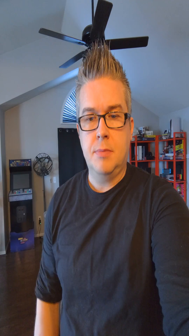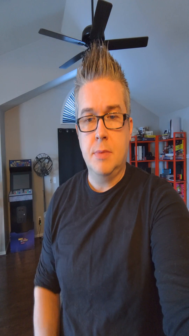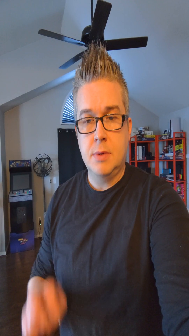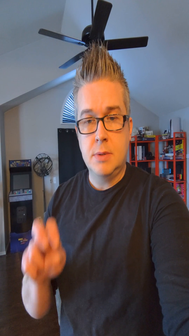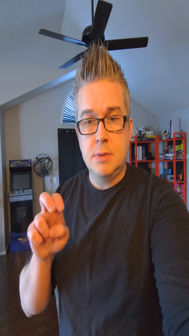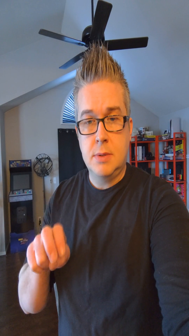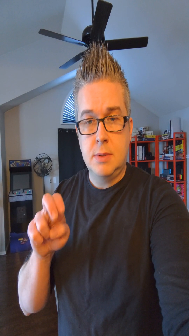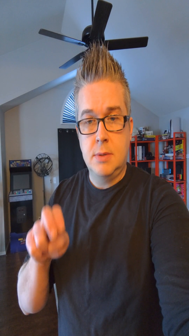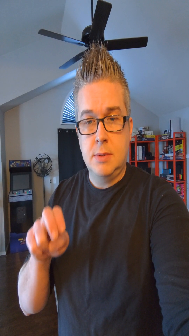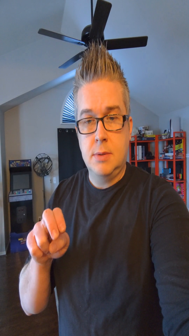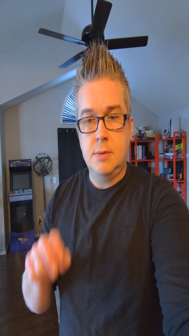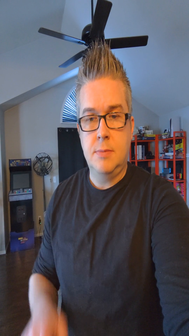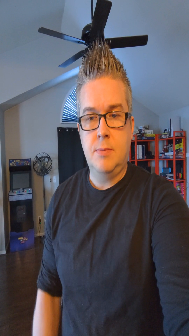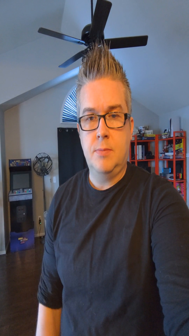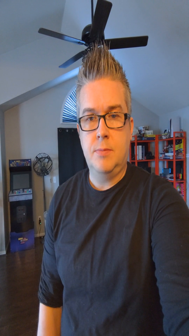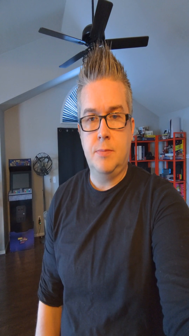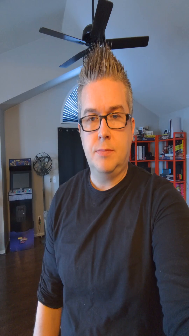chair